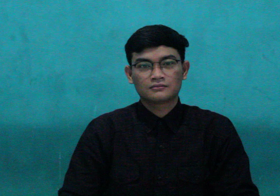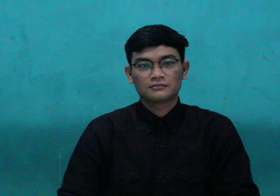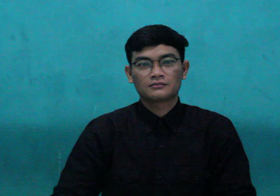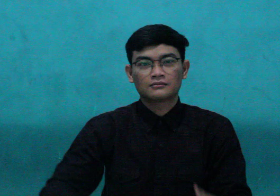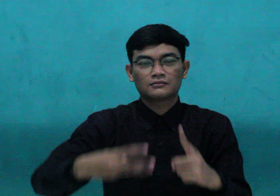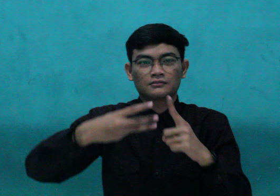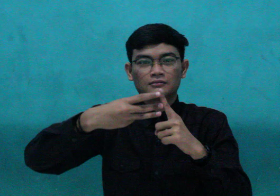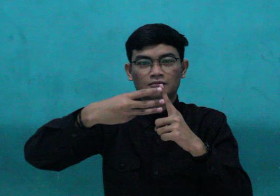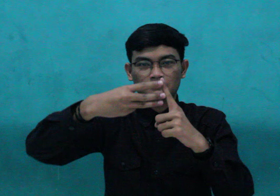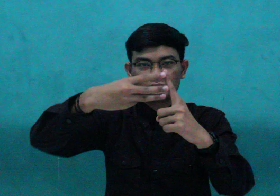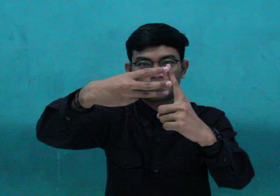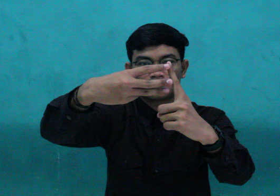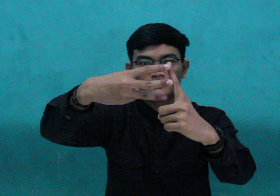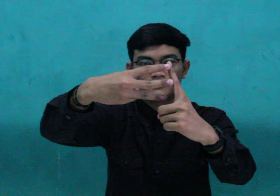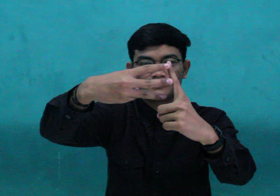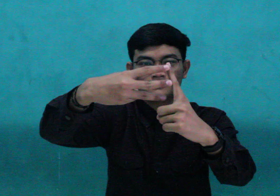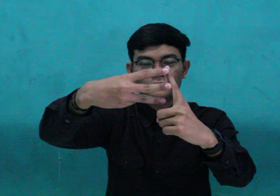B